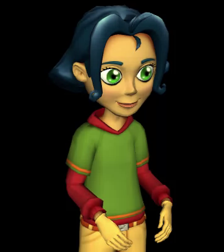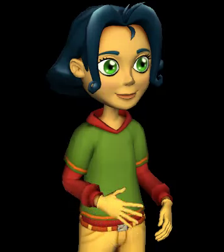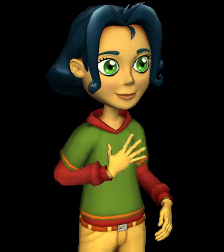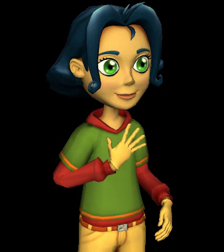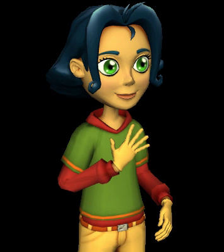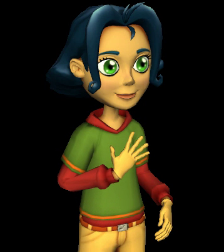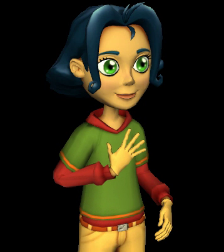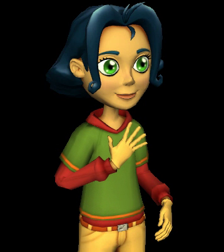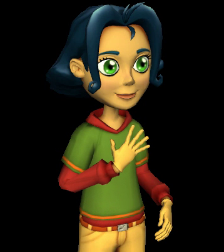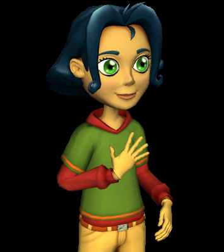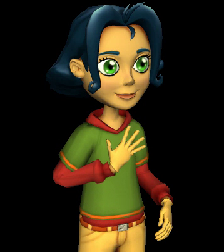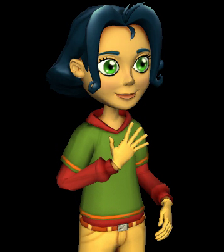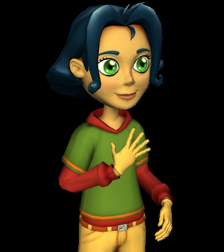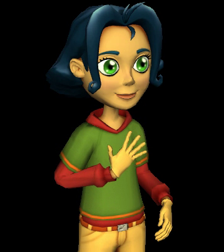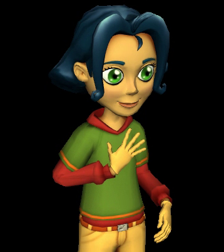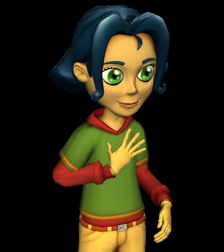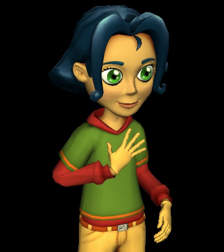يقدر